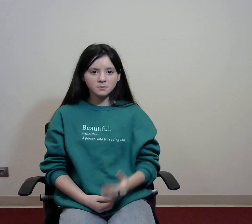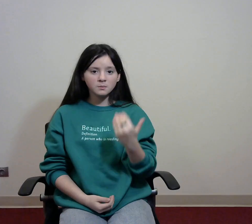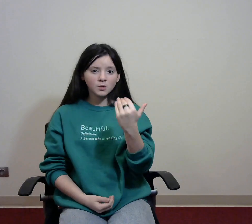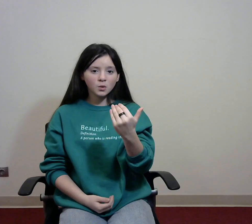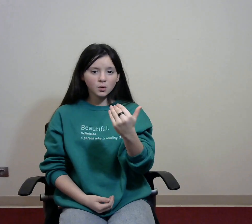siz